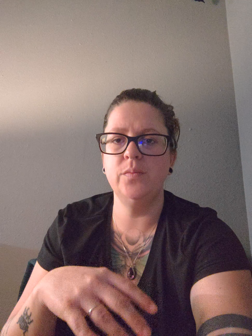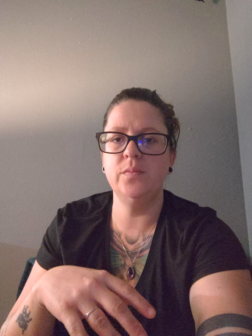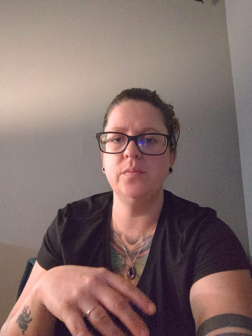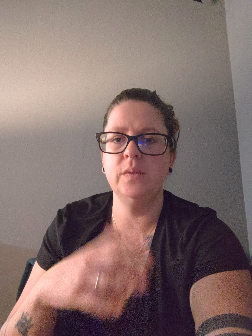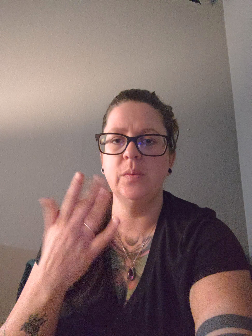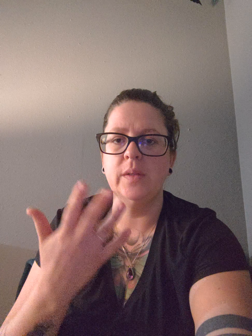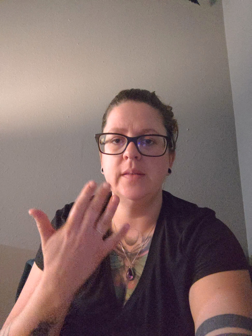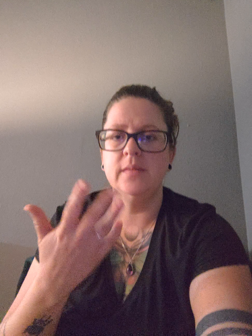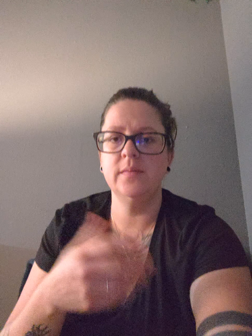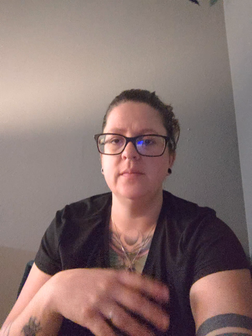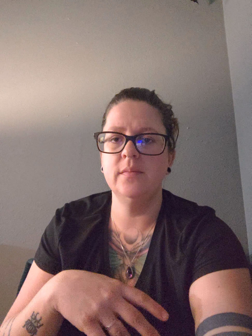wait